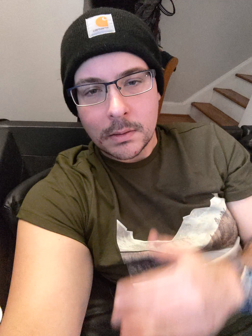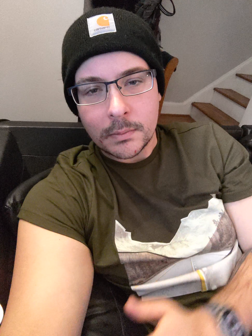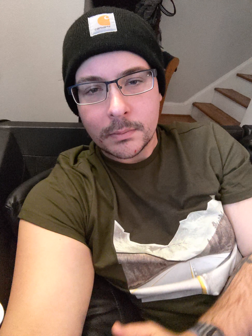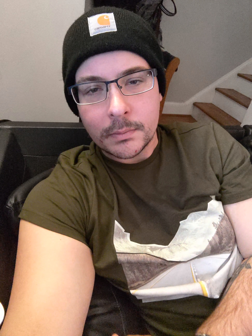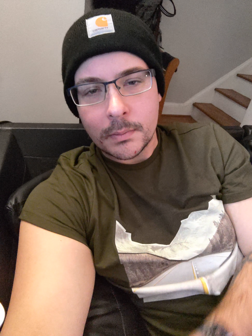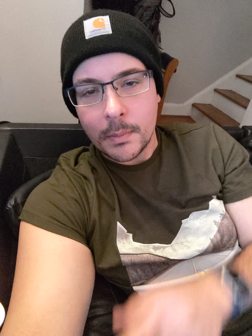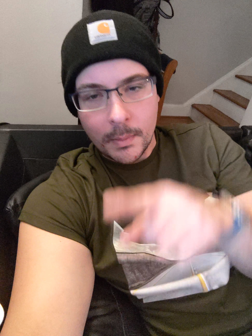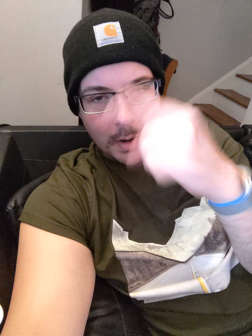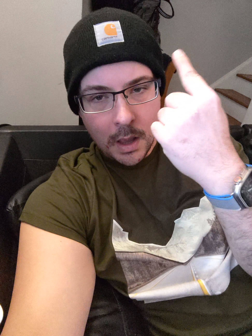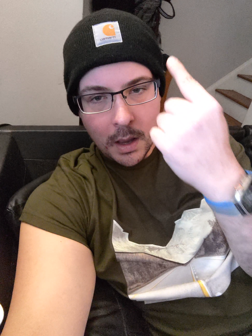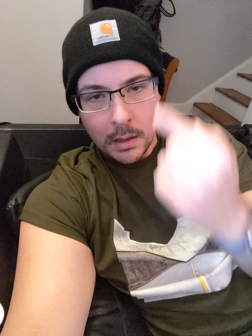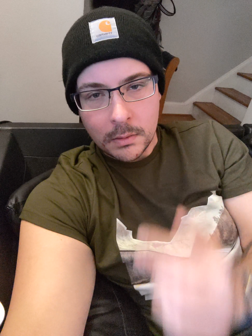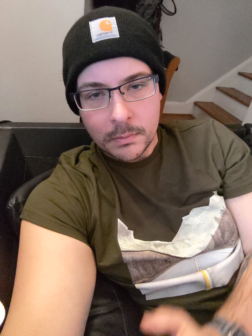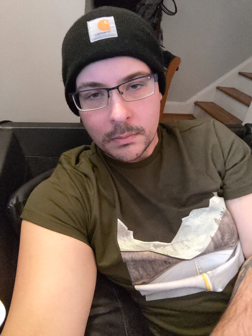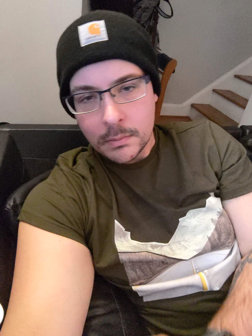black